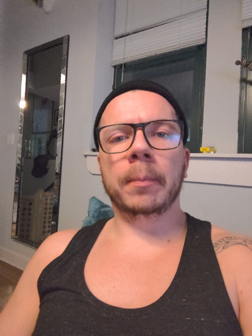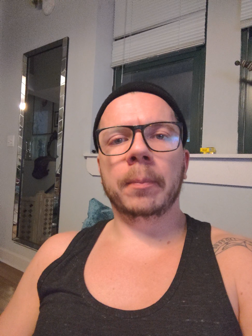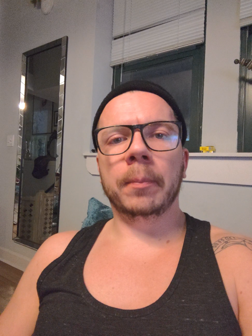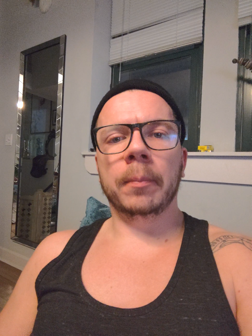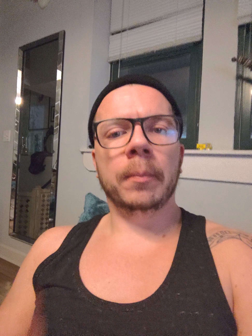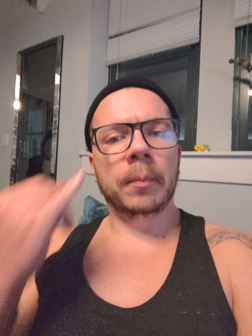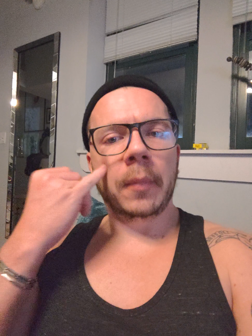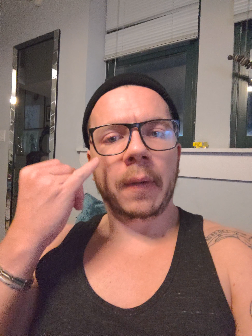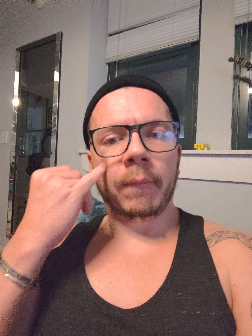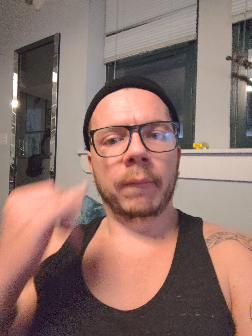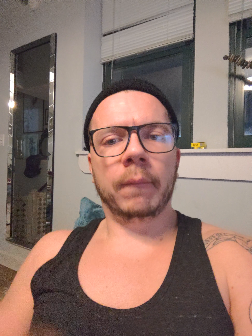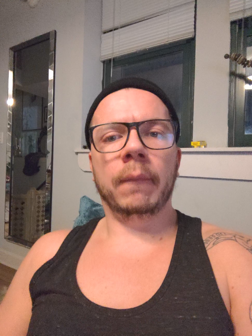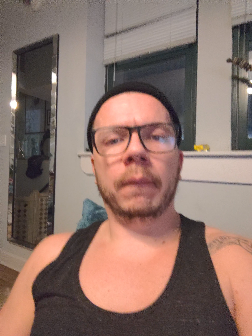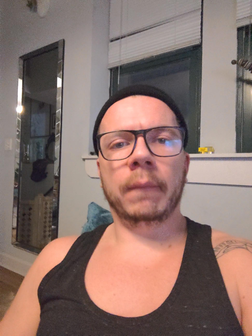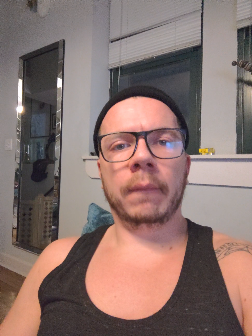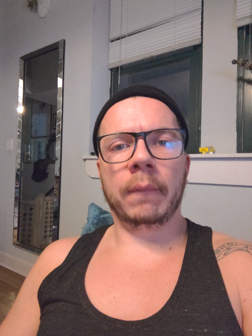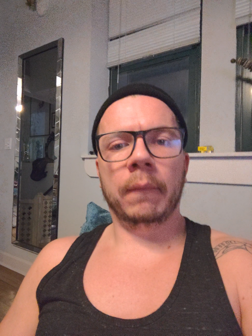if